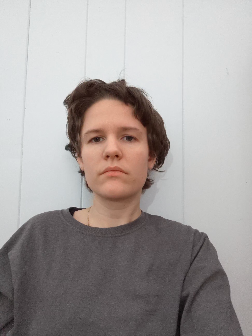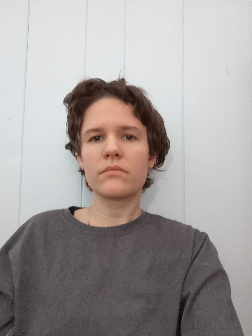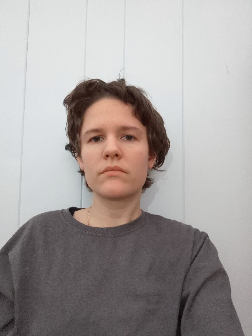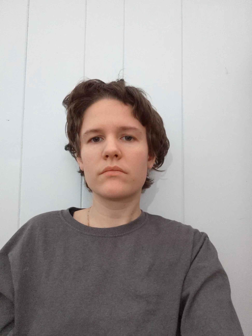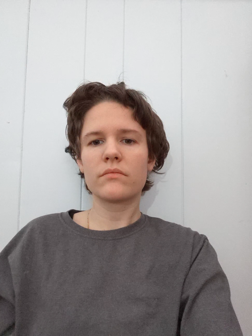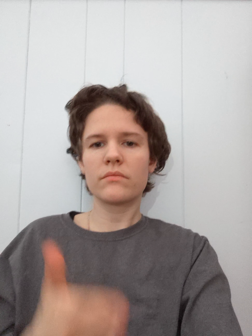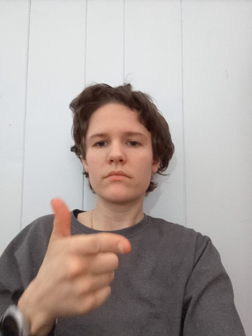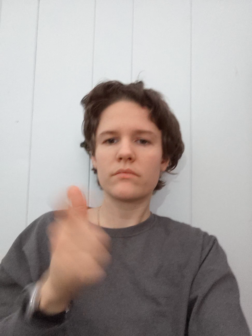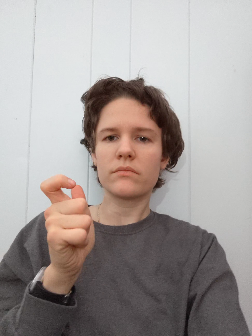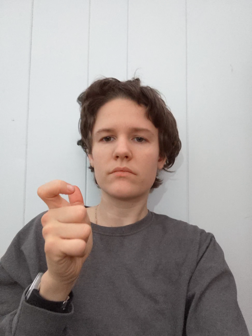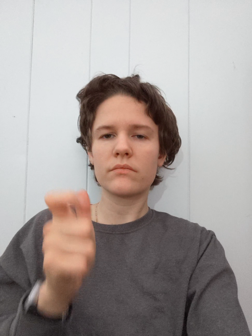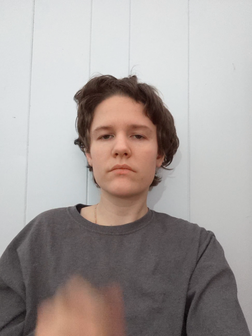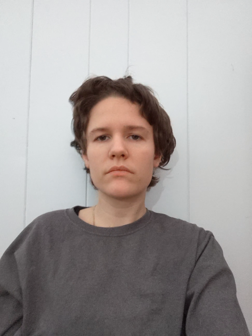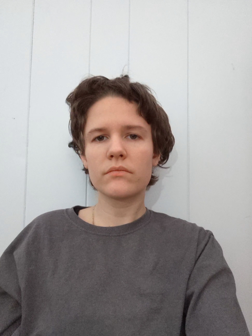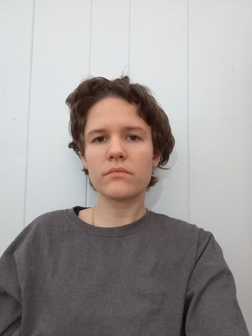fast